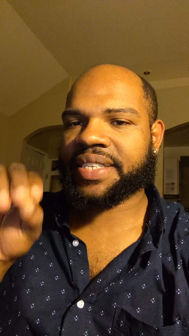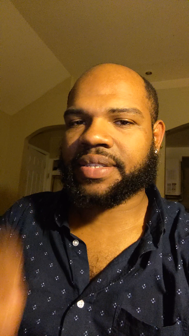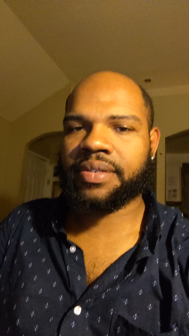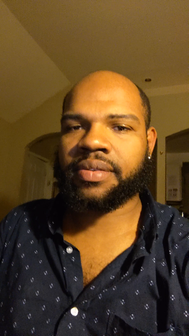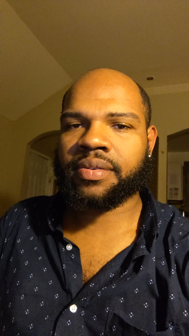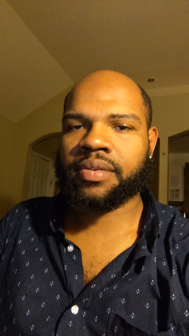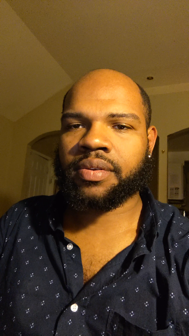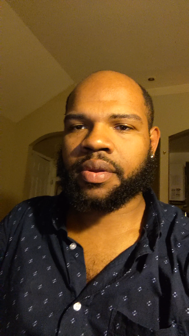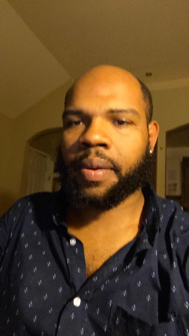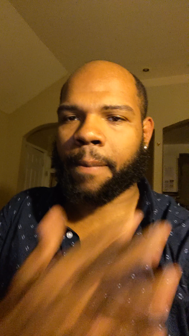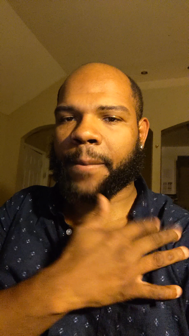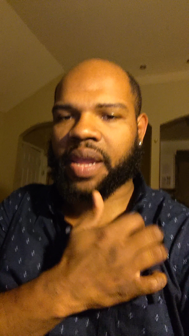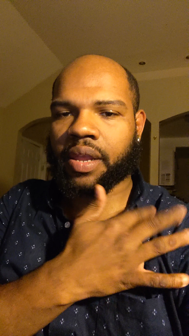bear